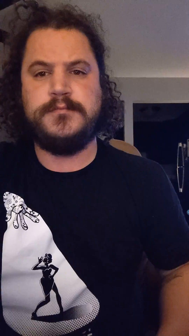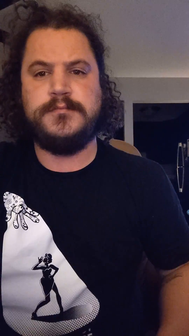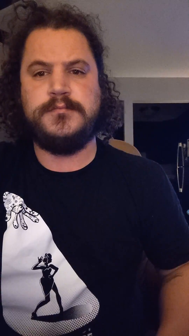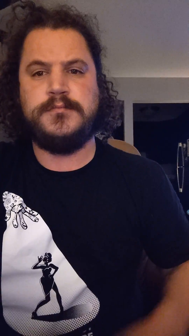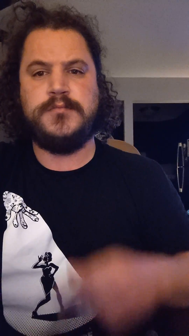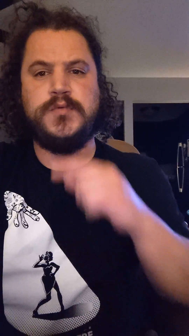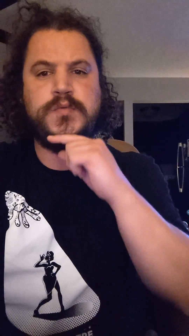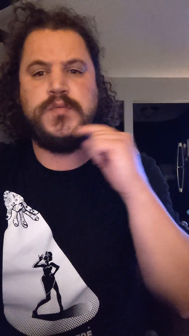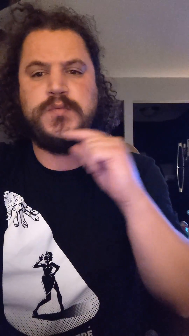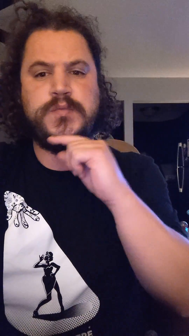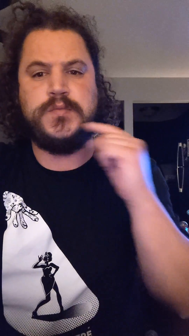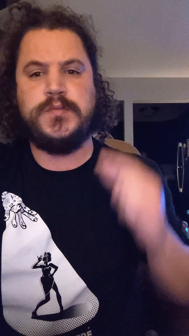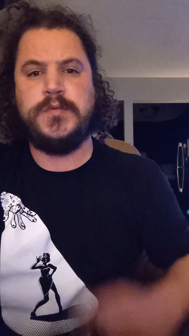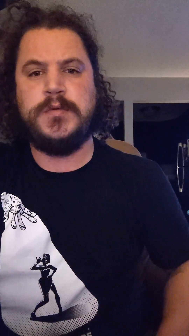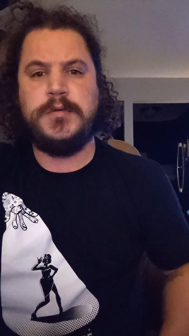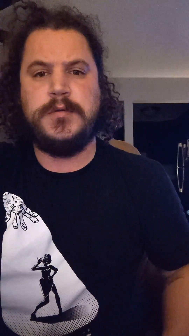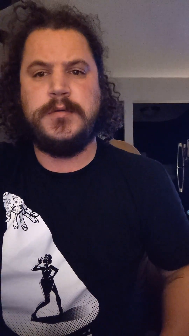glue